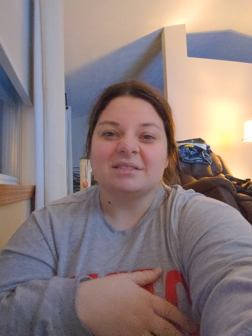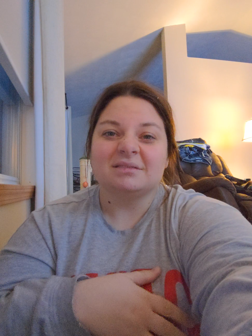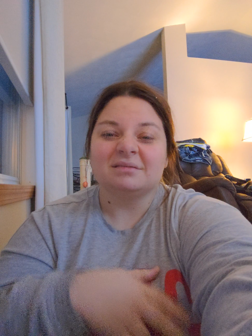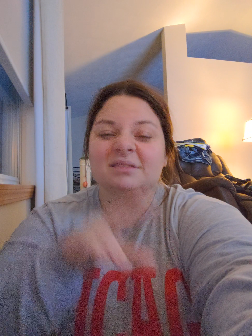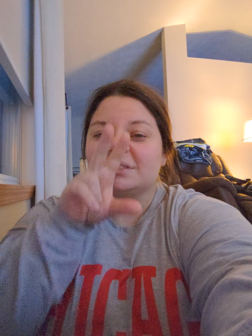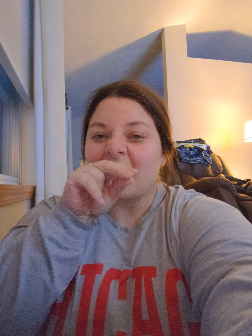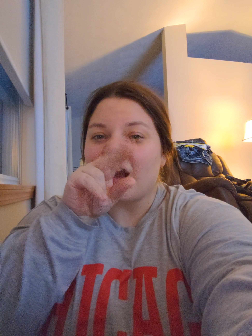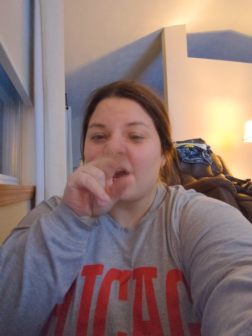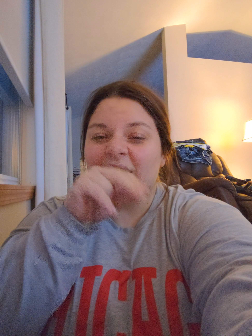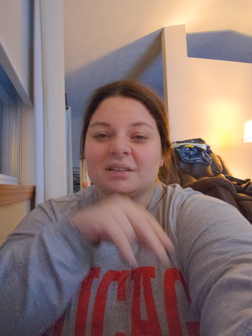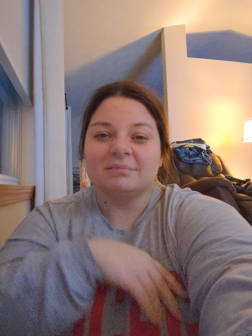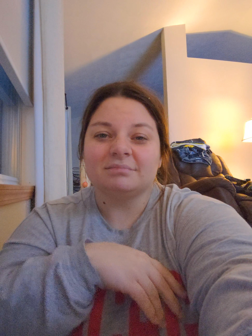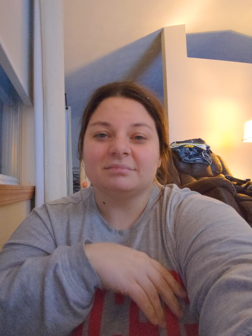duck